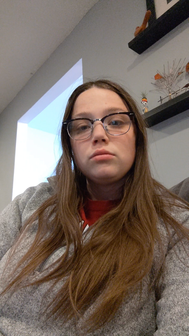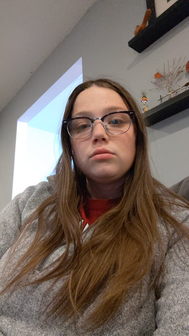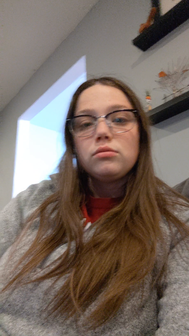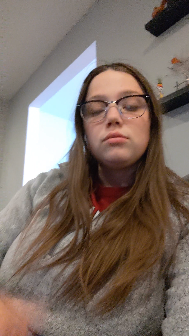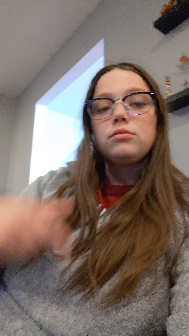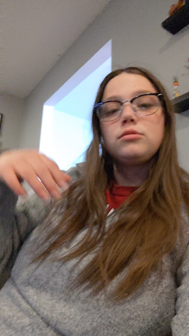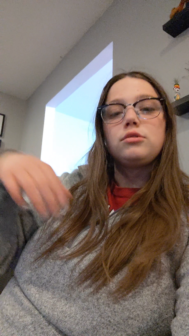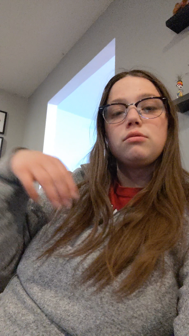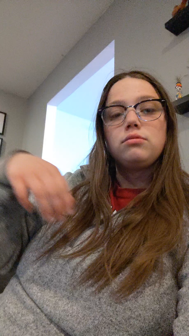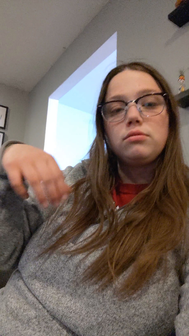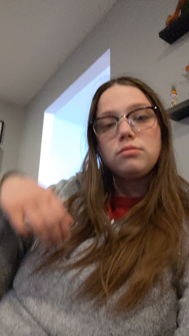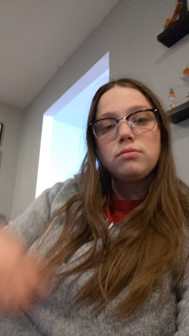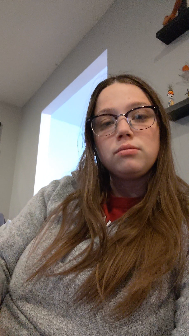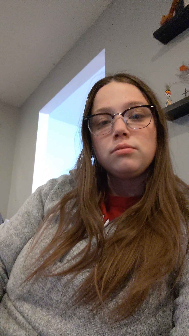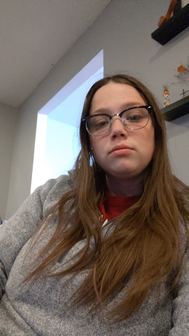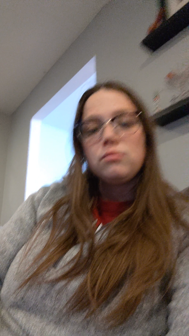does